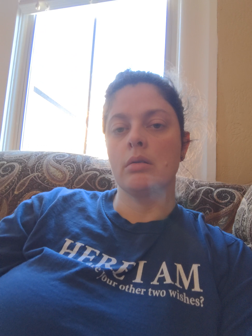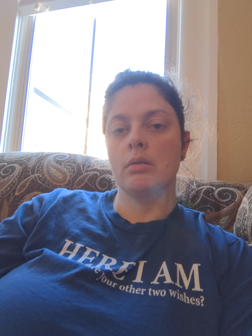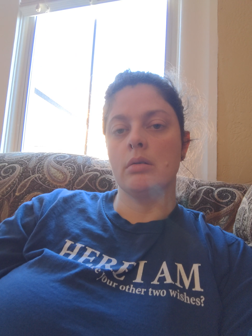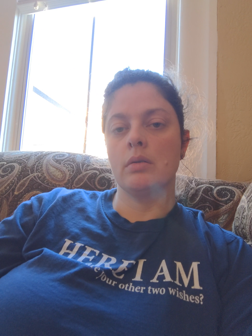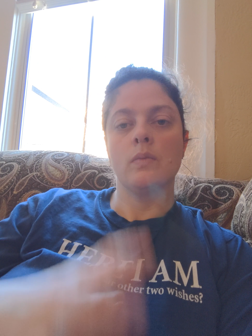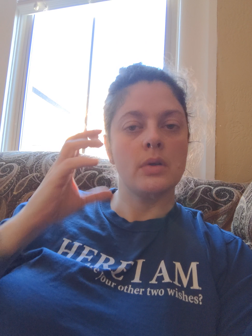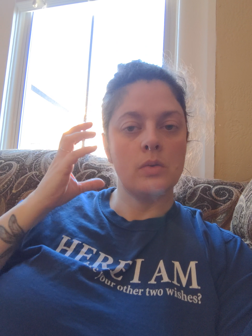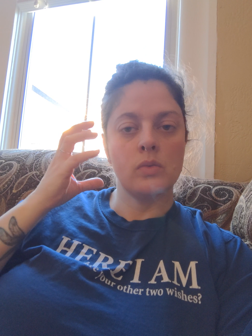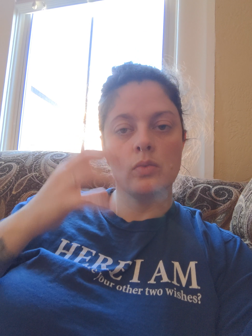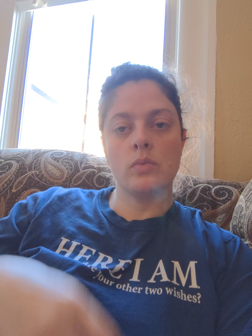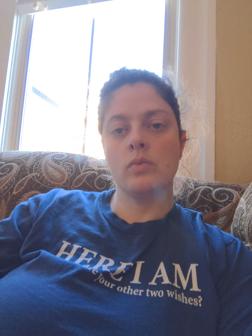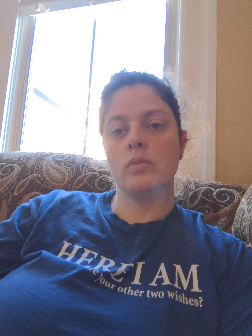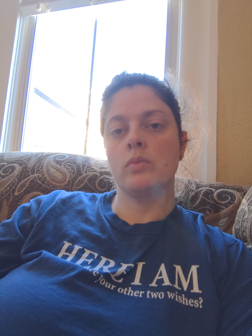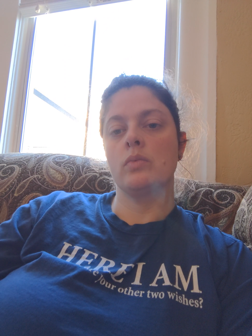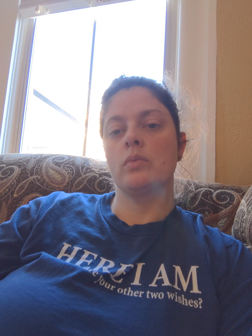radio